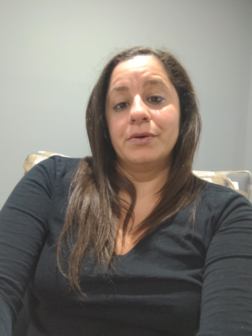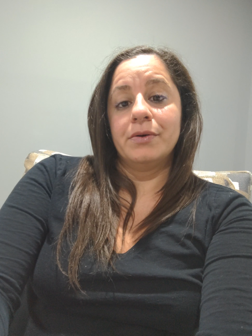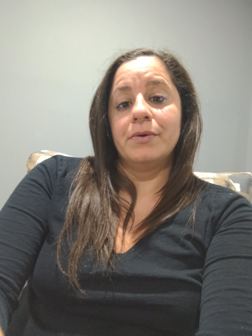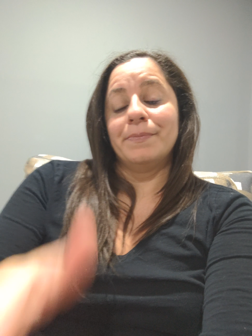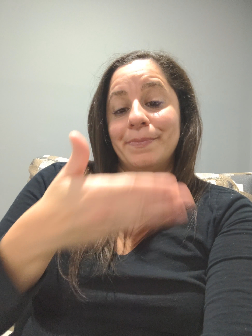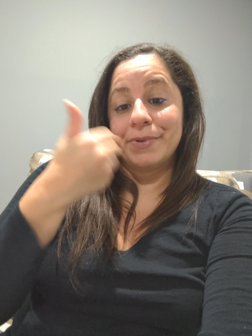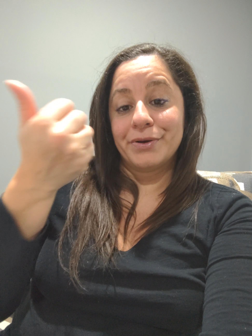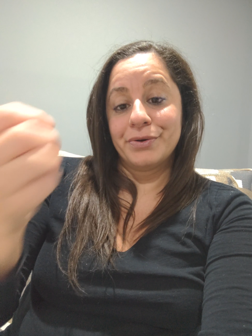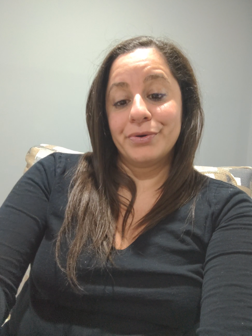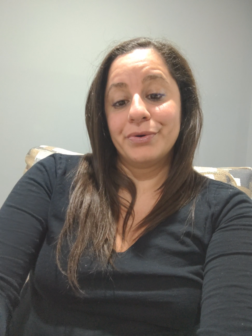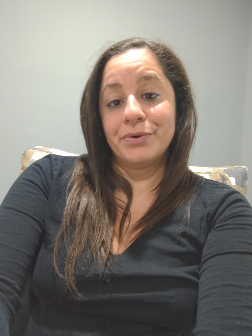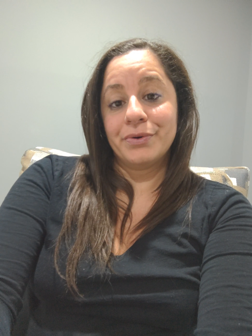better